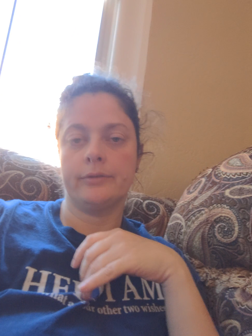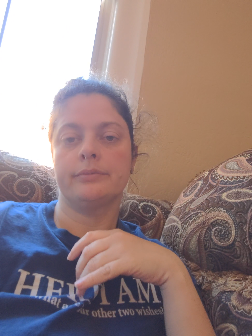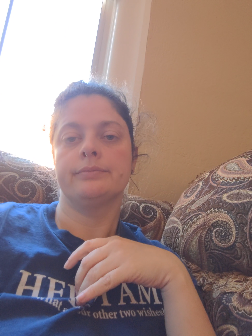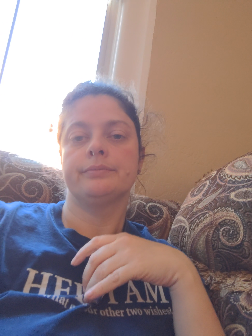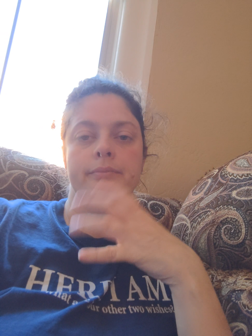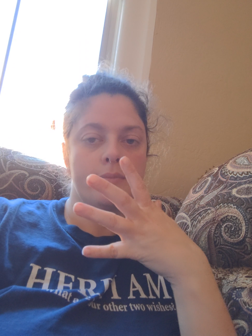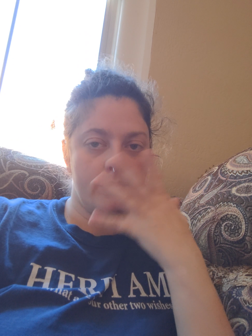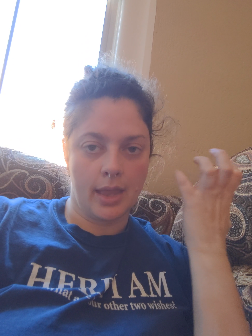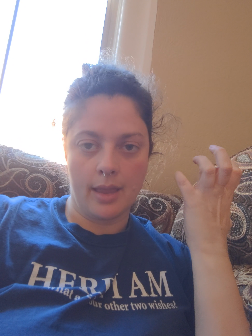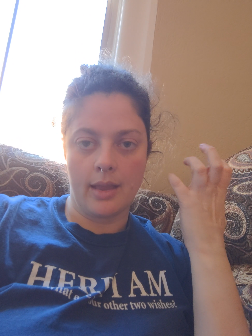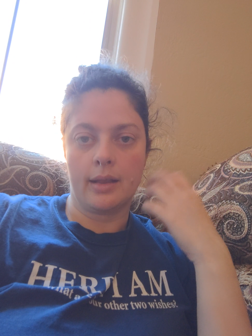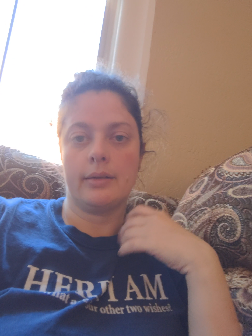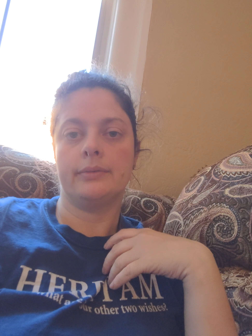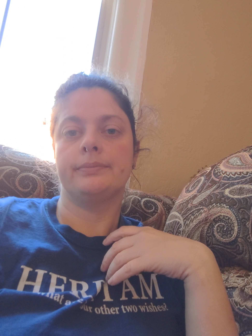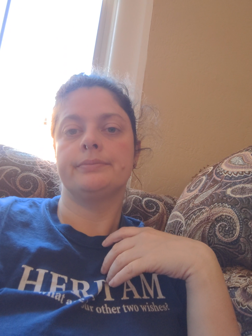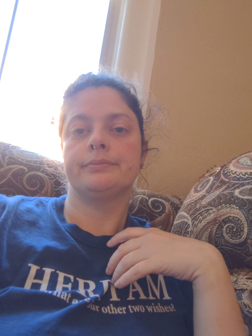mad